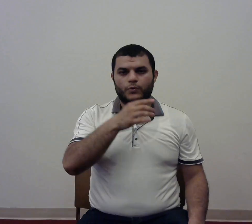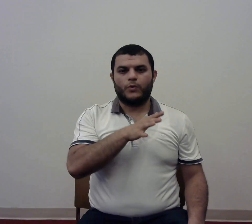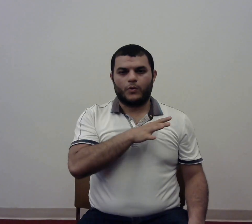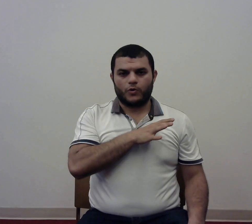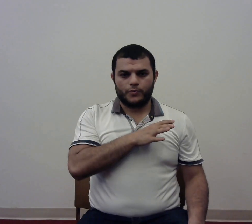olmaq